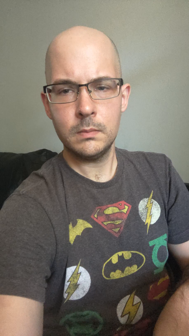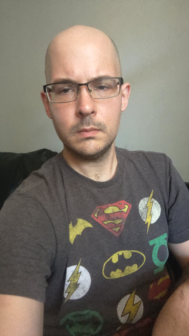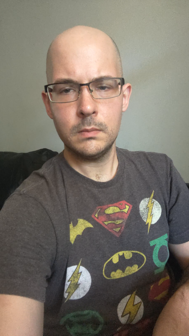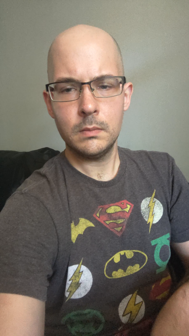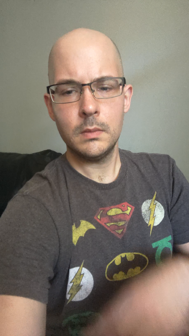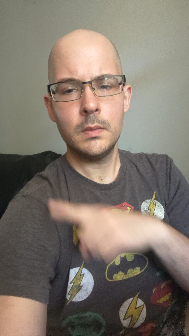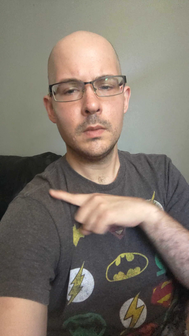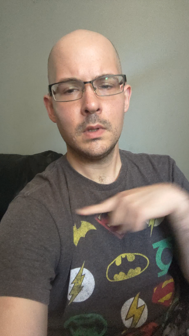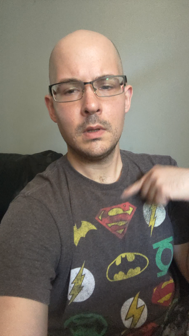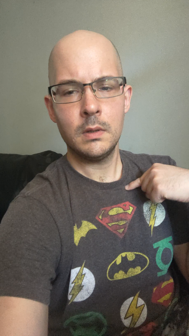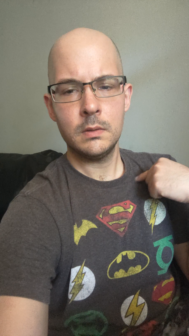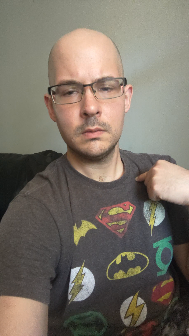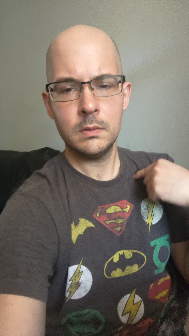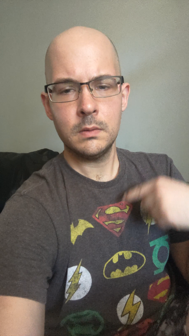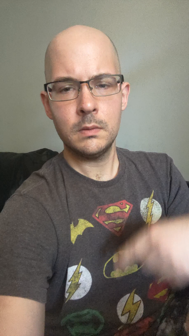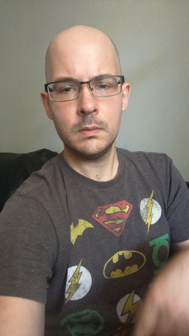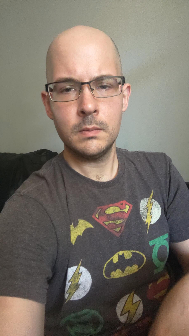necklace